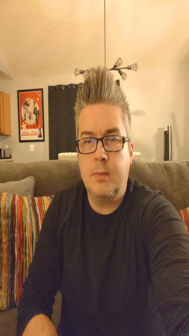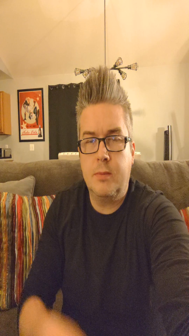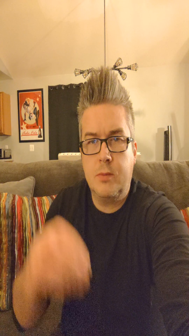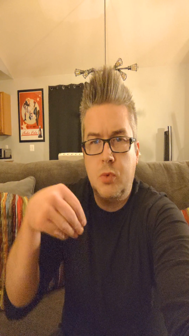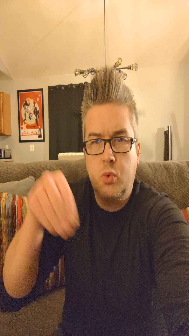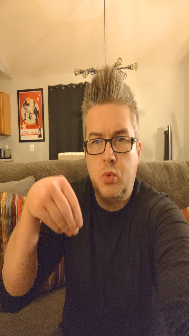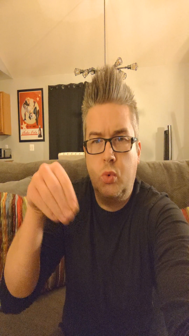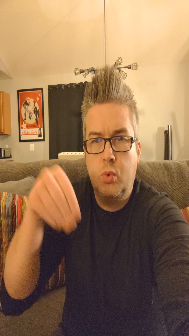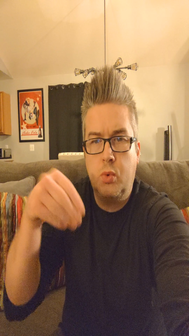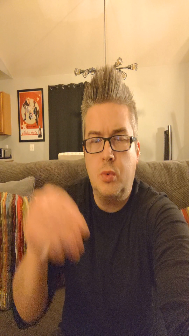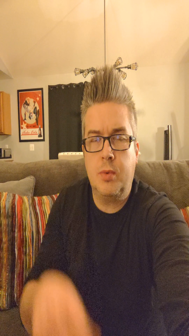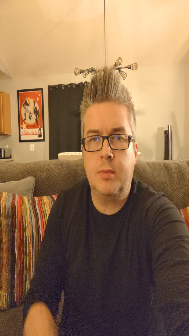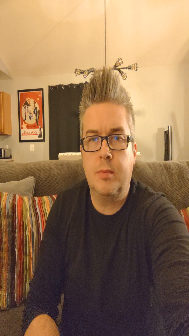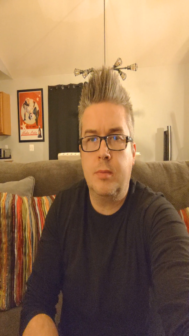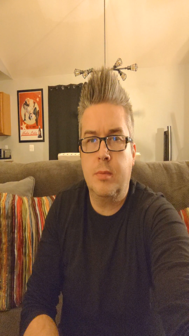store